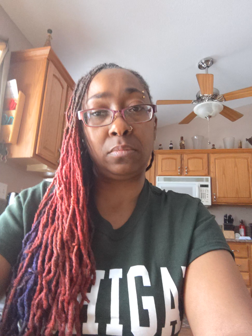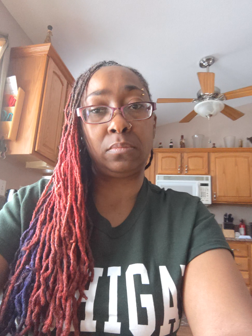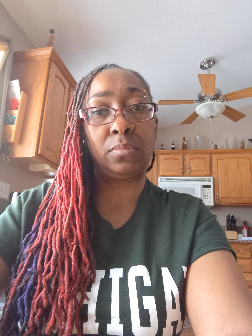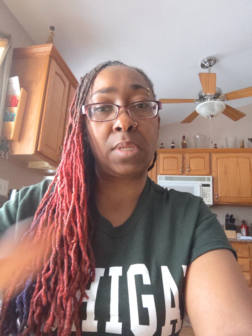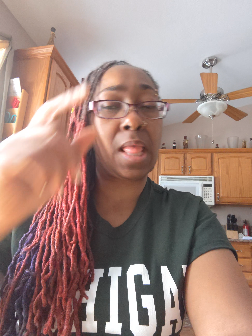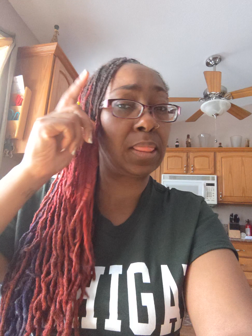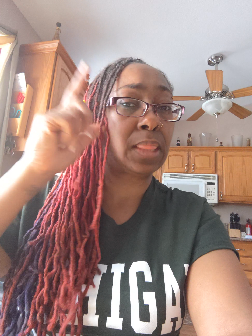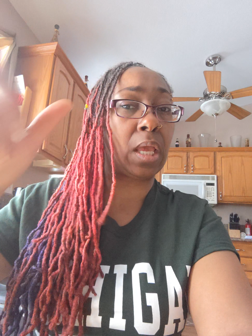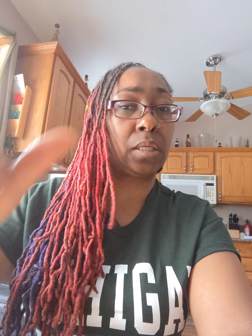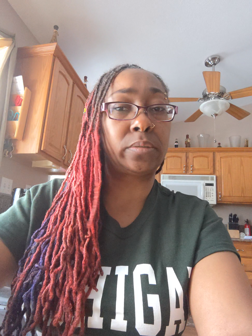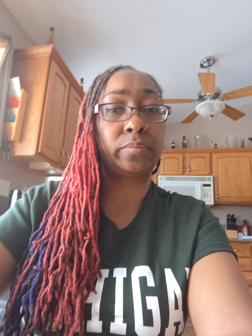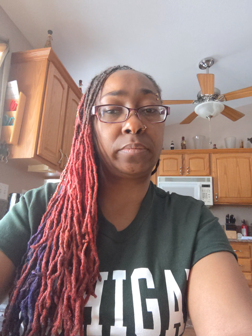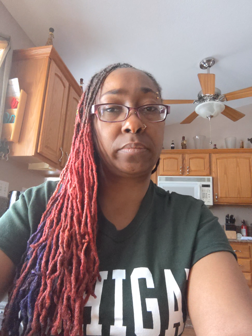loud